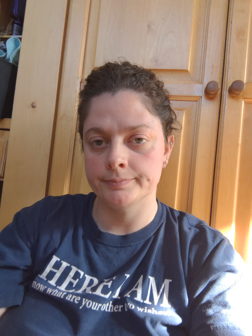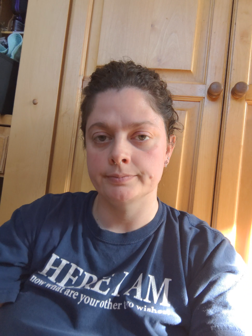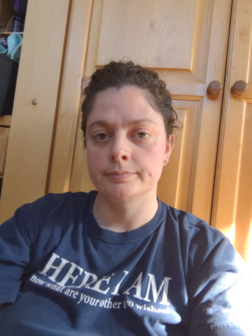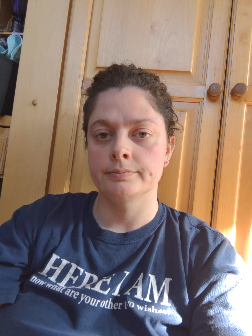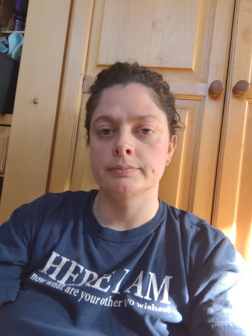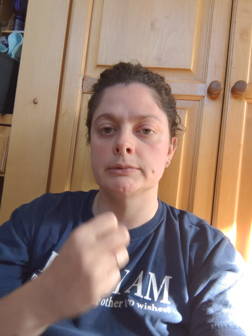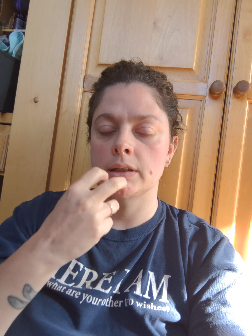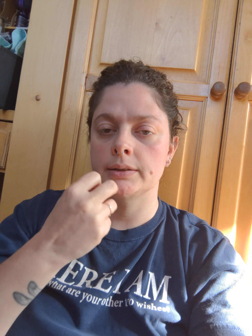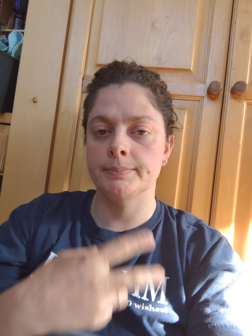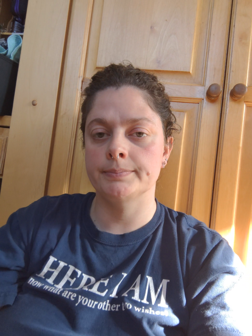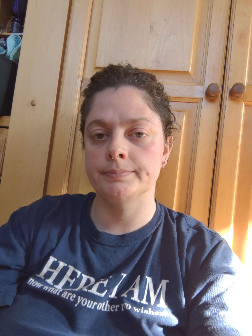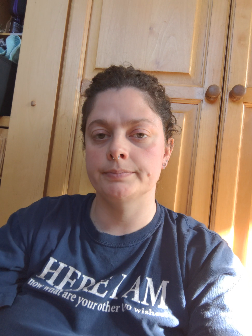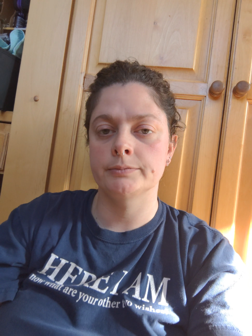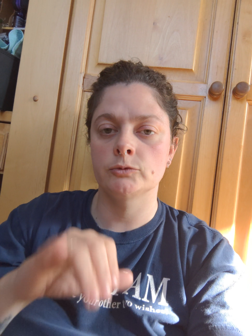snack